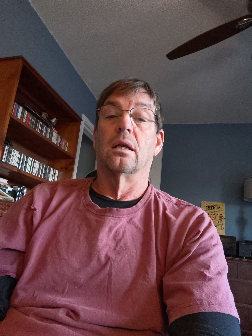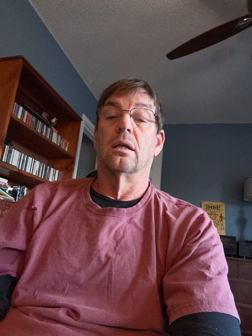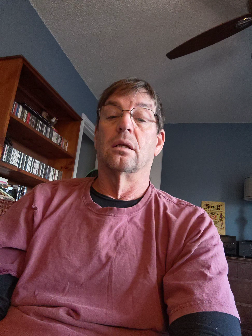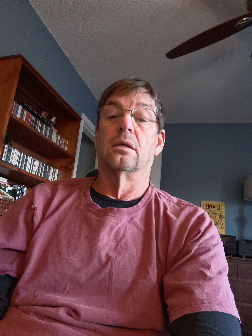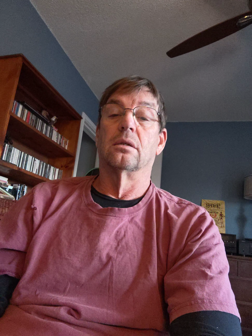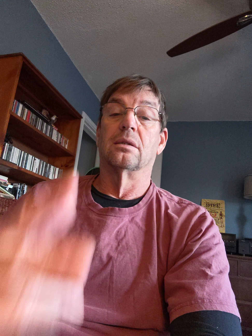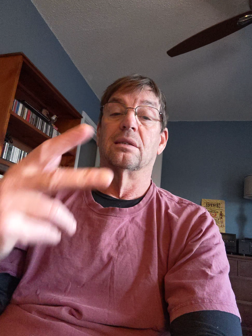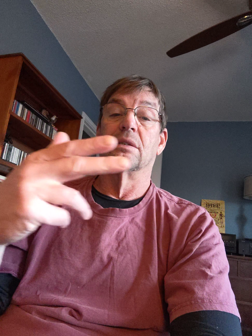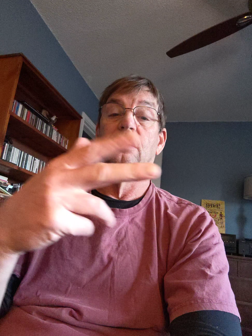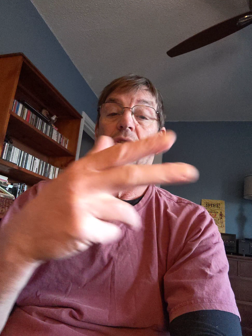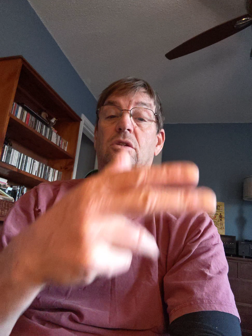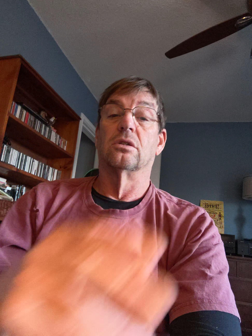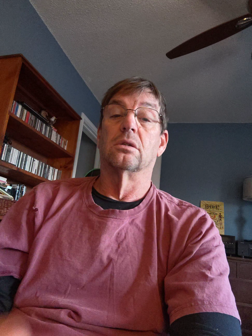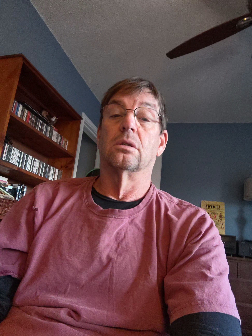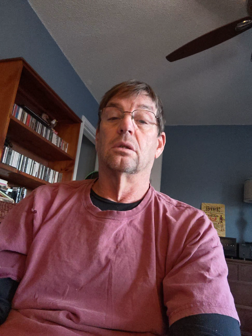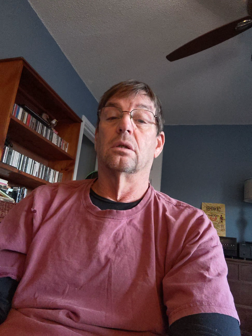scissors